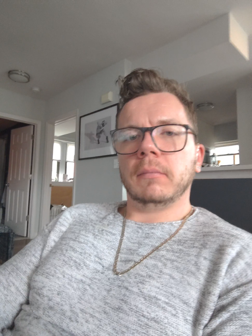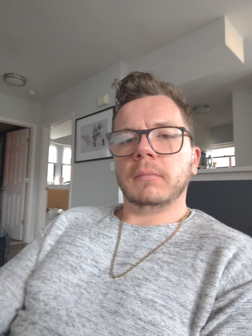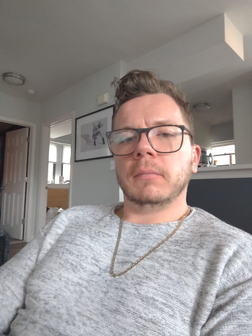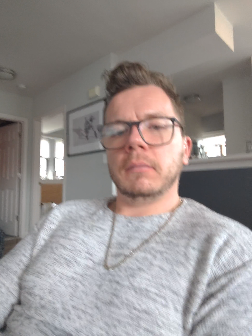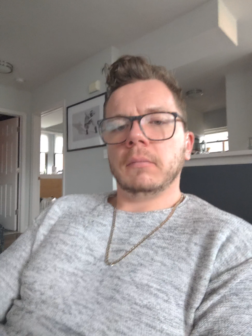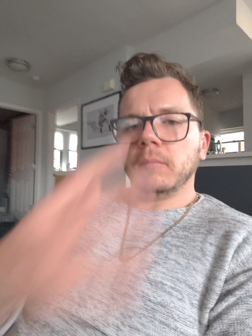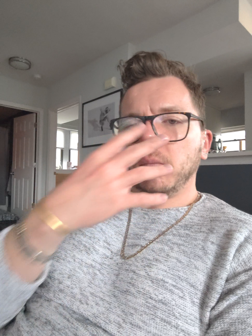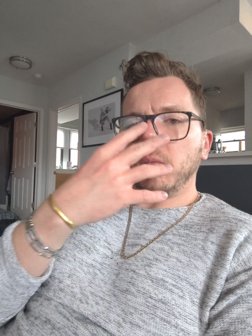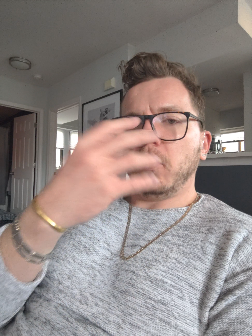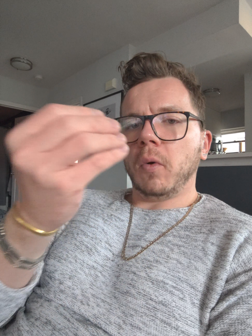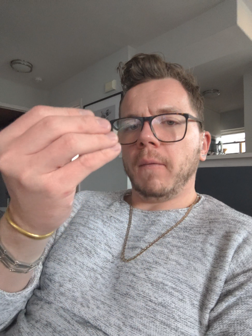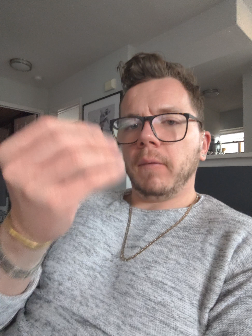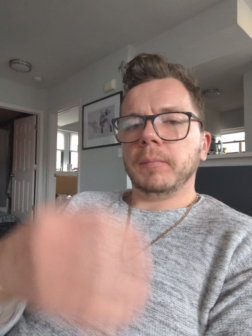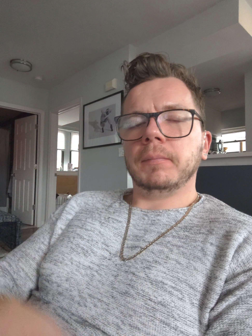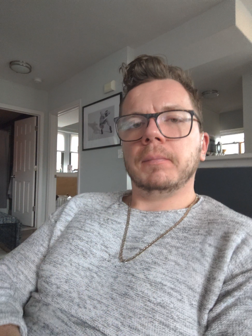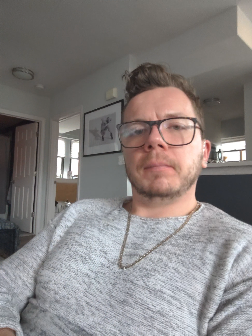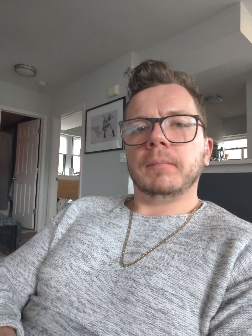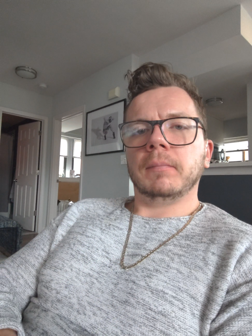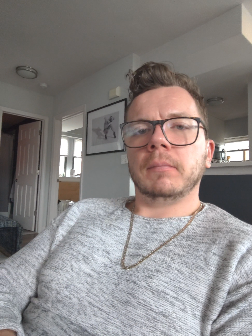wolf